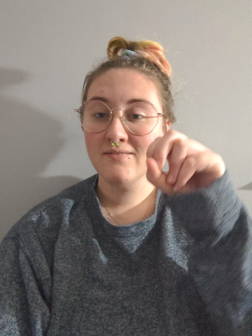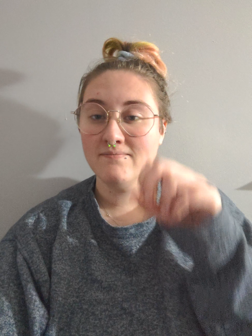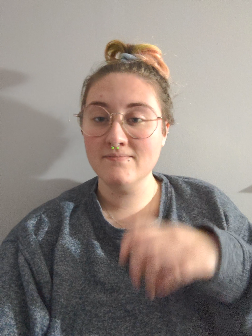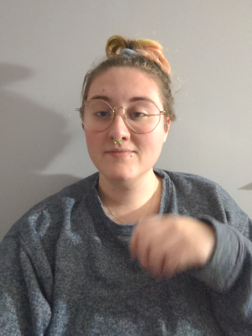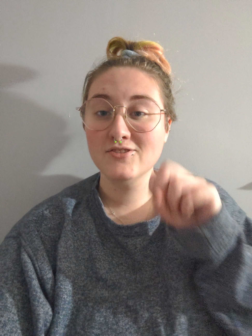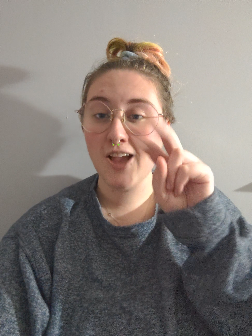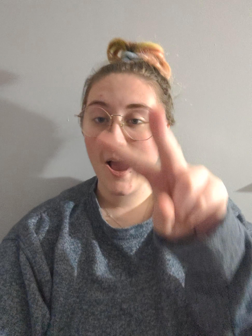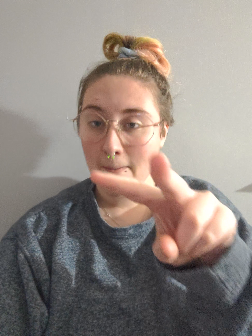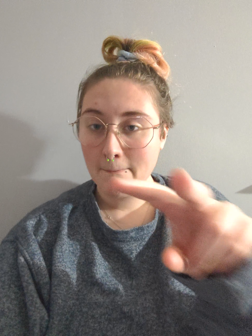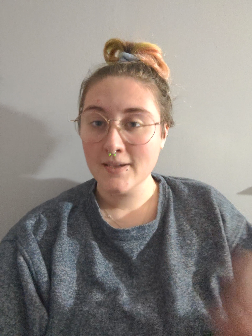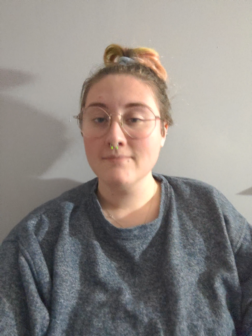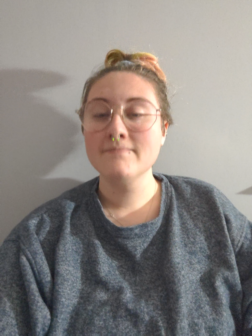jump